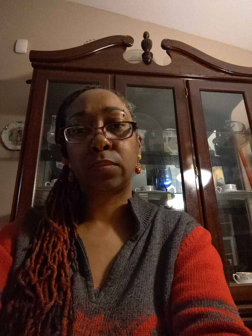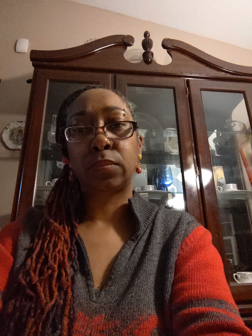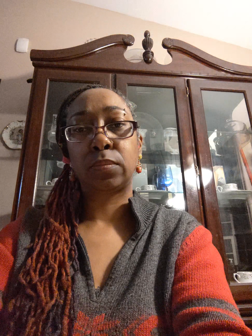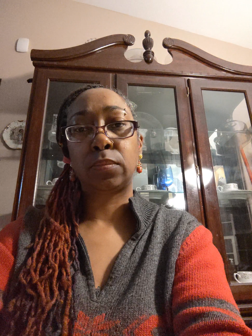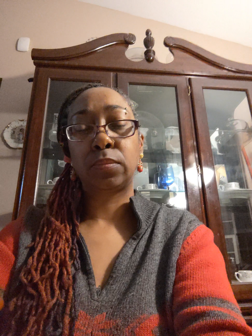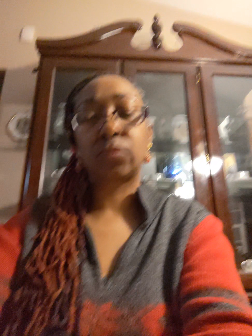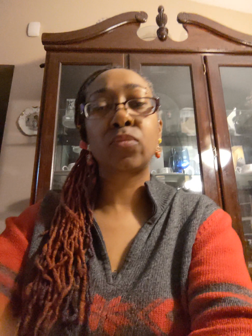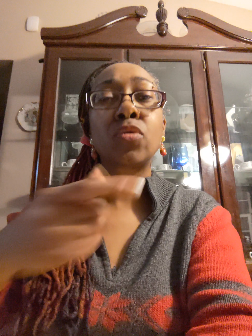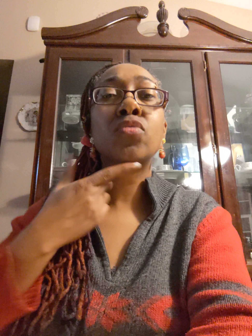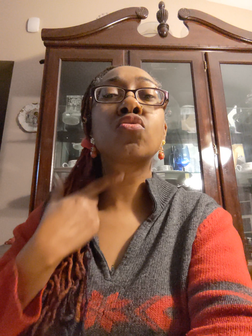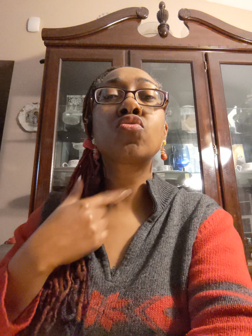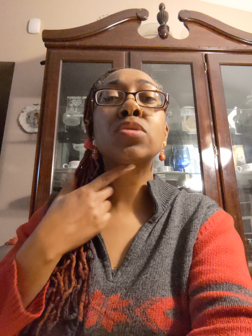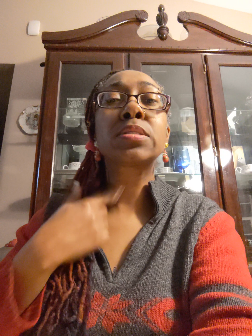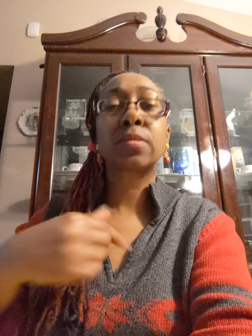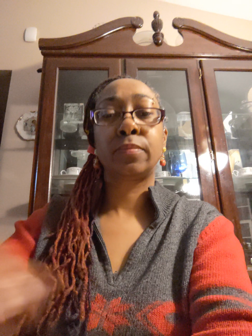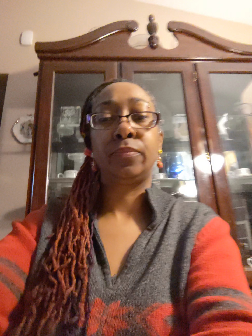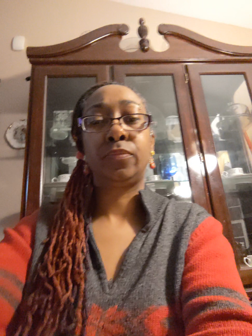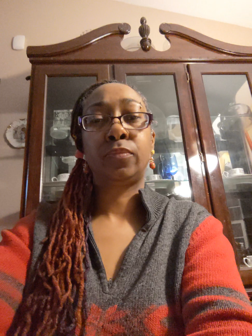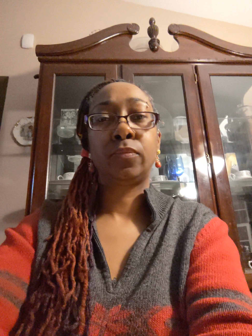thirsty